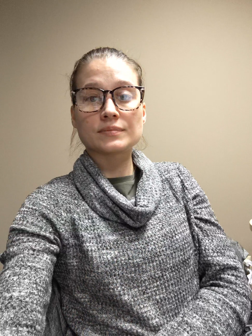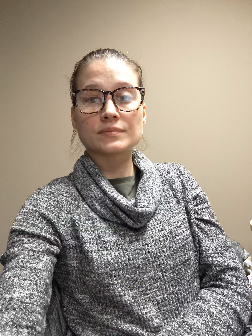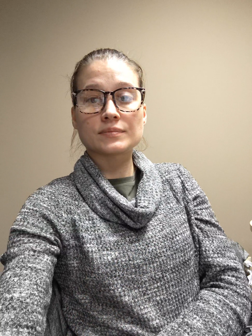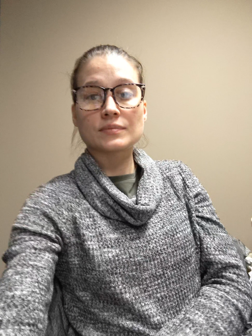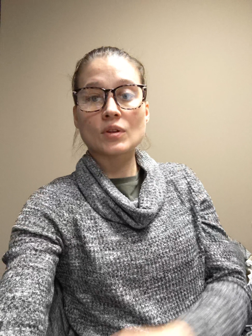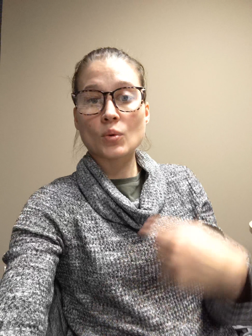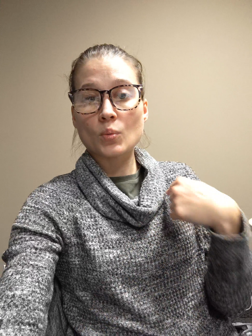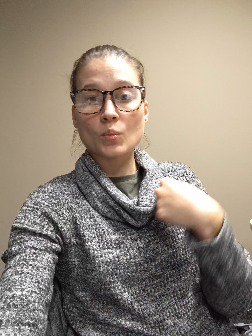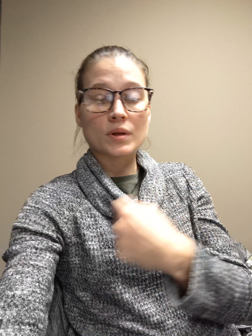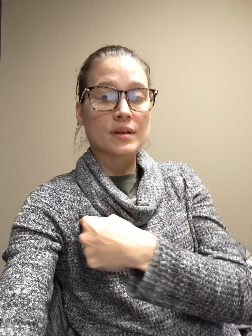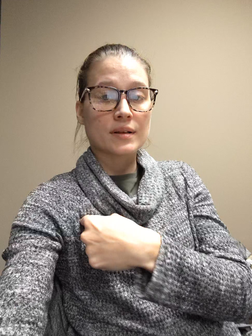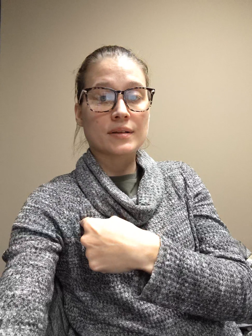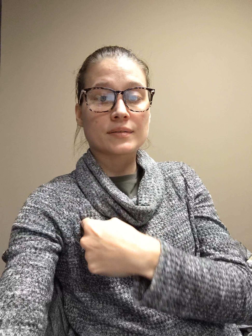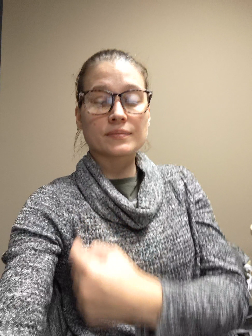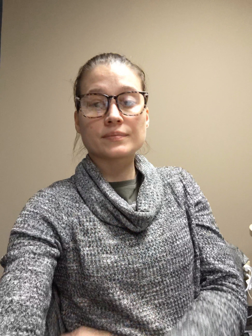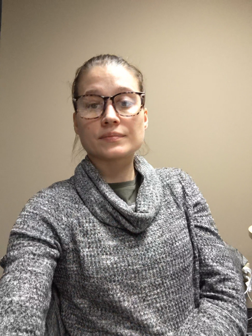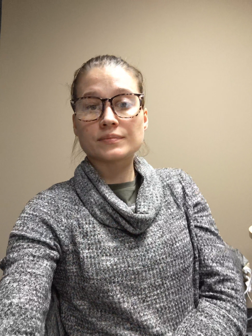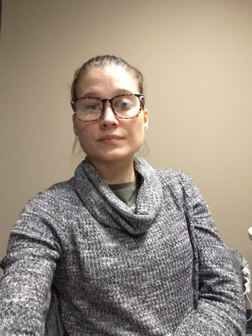we